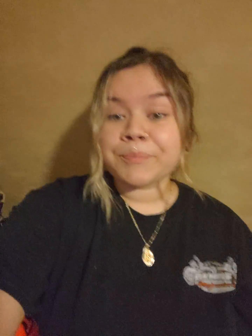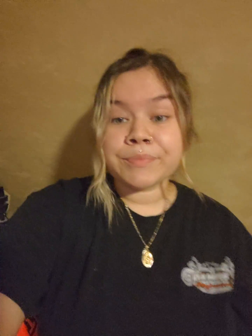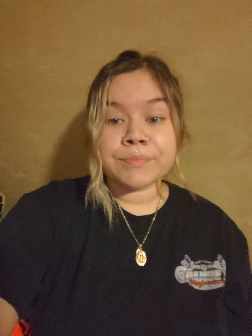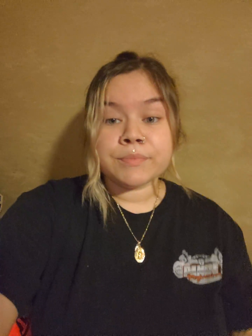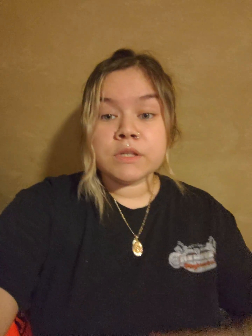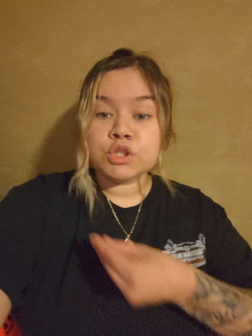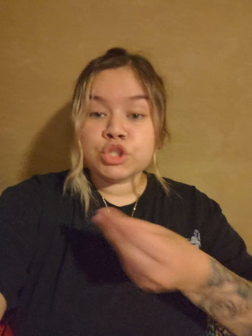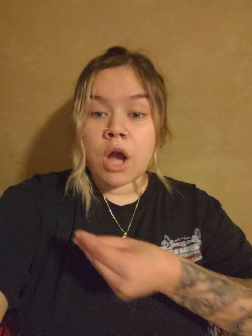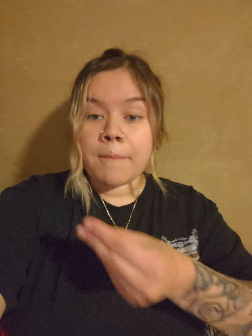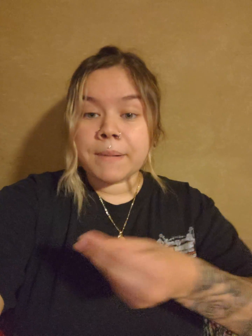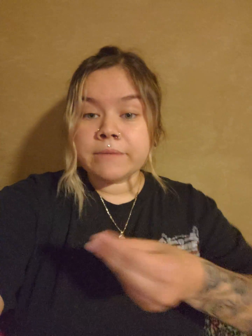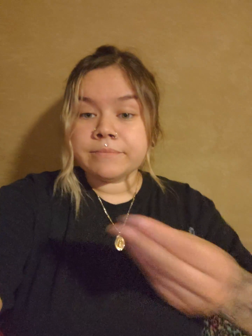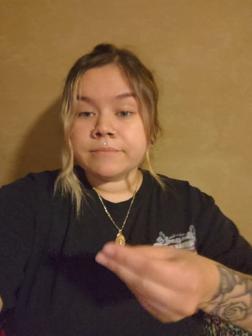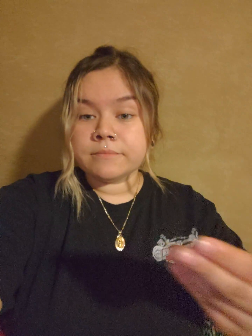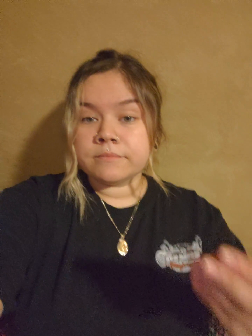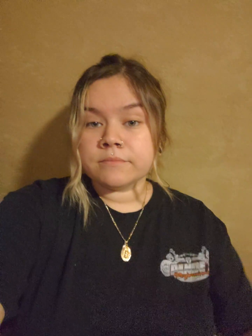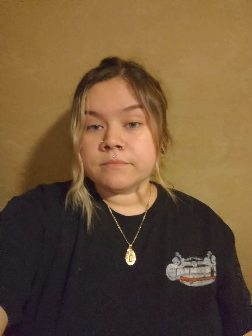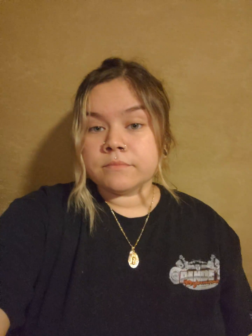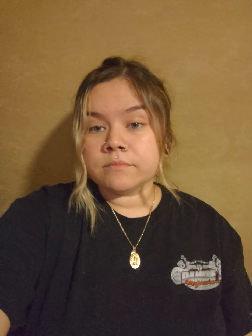shopping